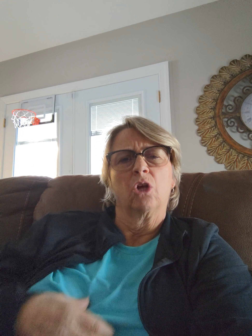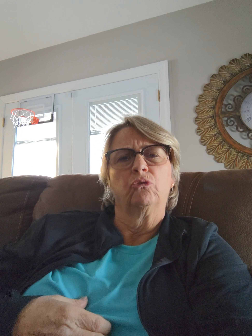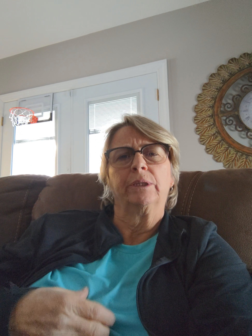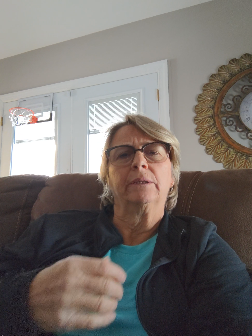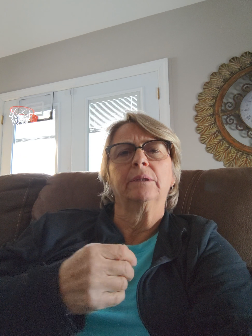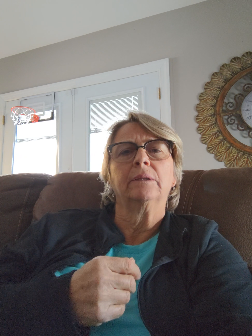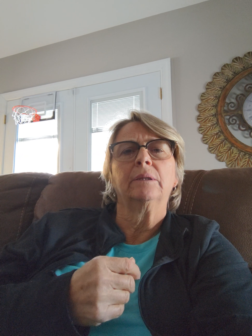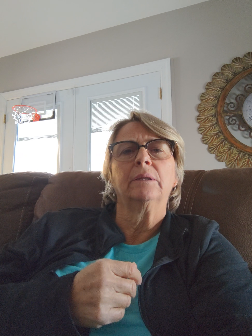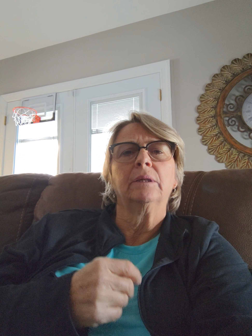hungry